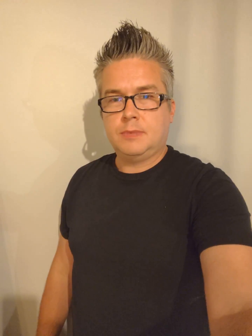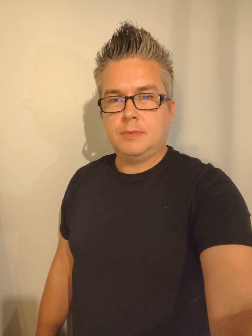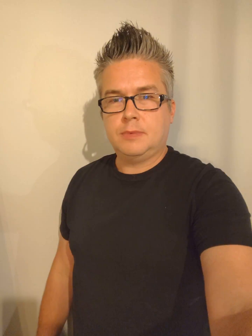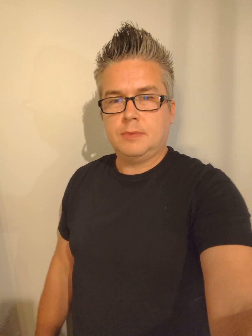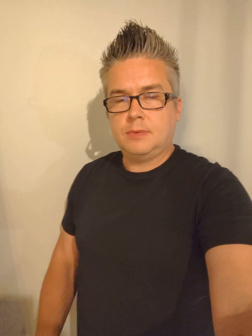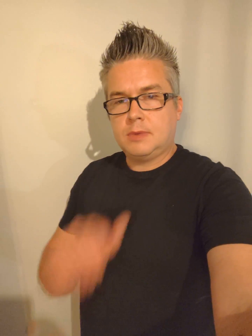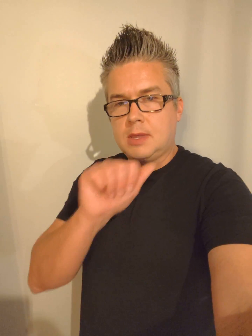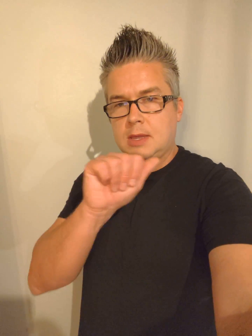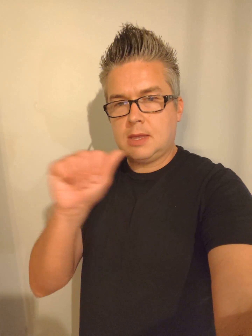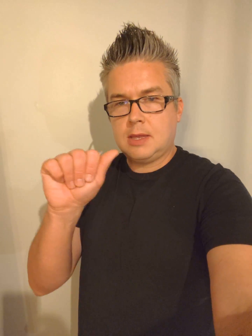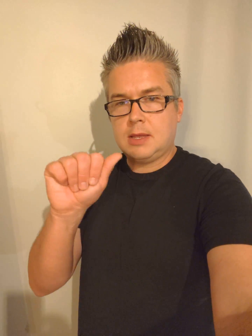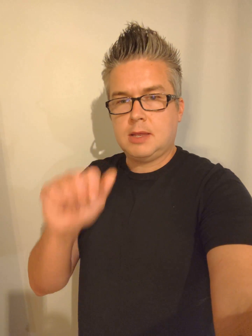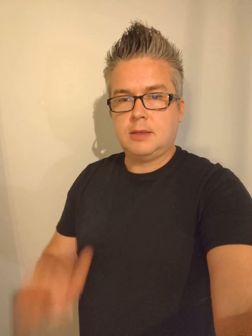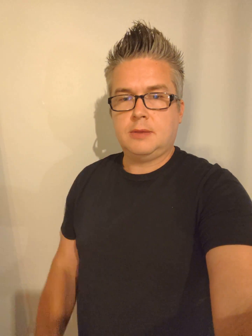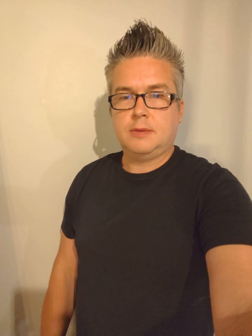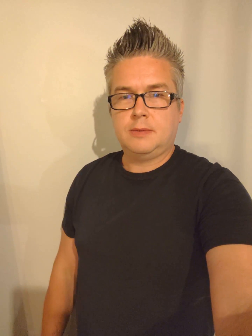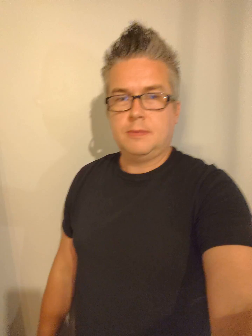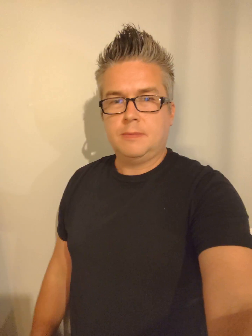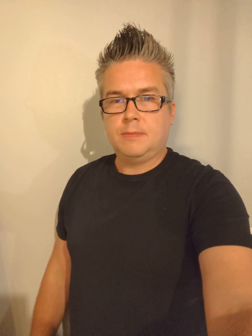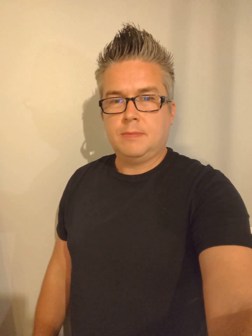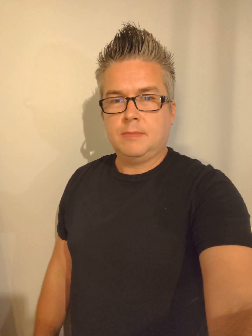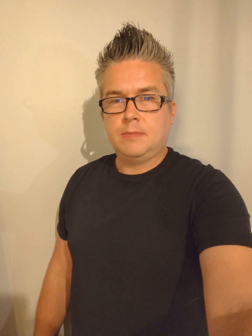a